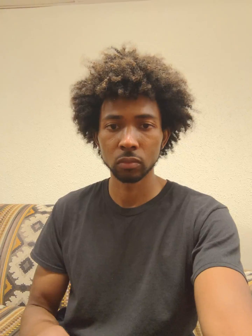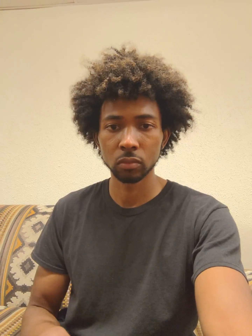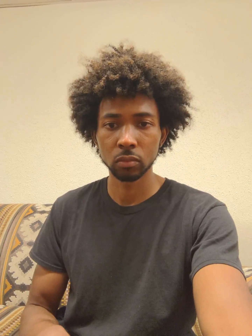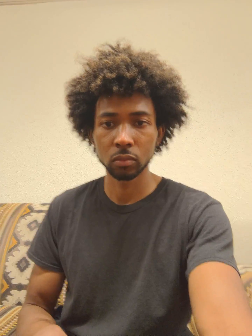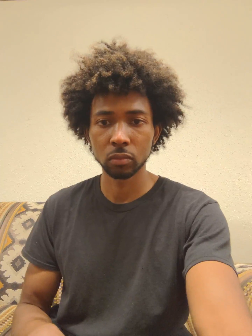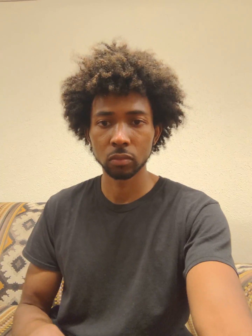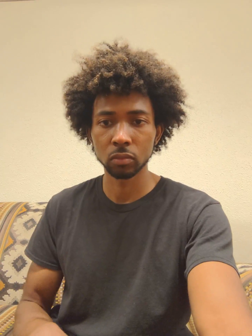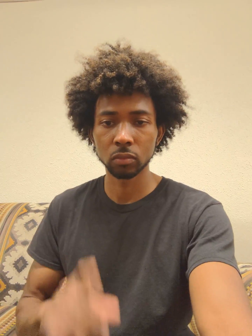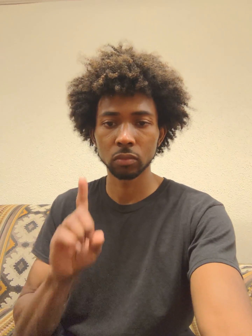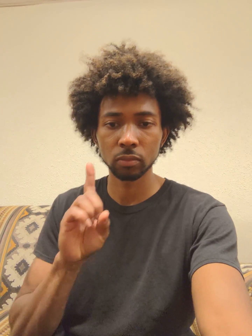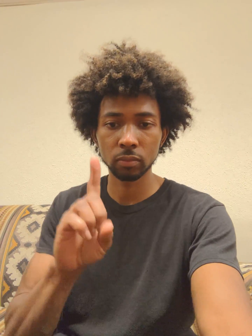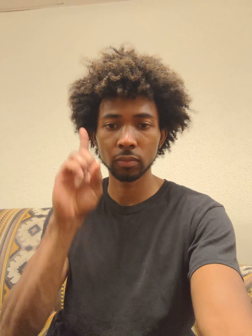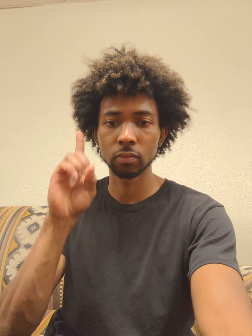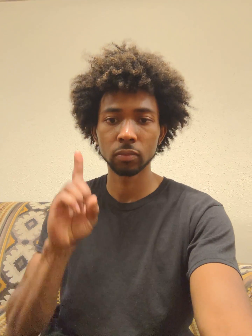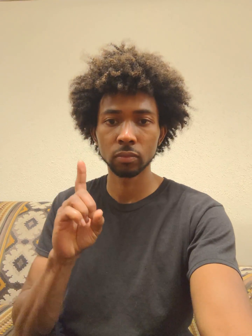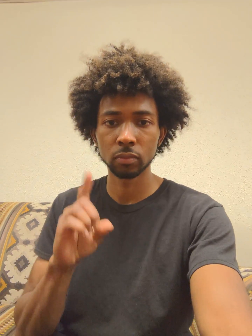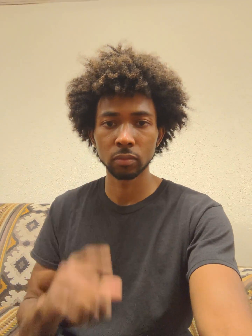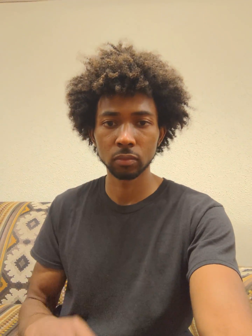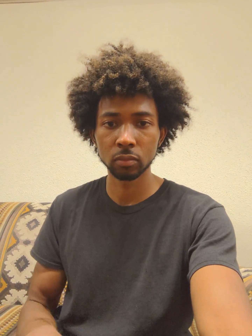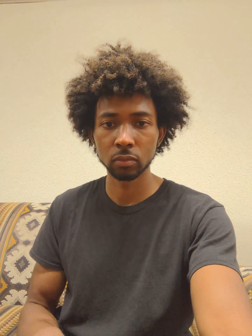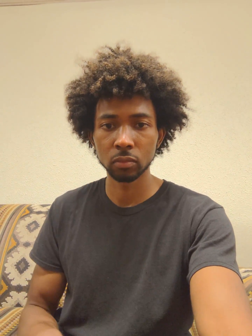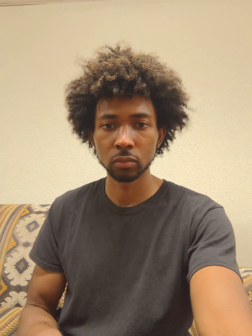bump